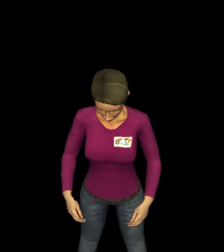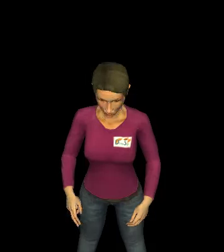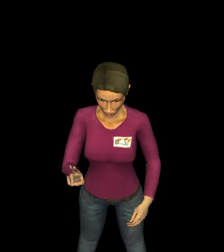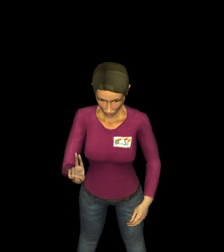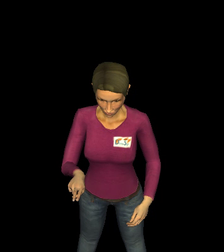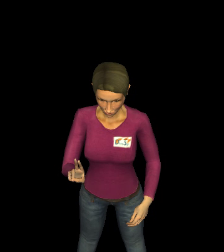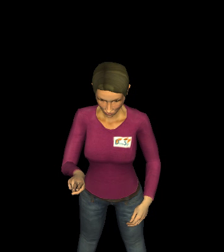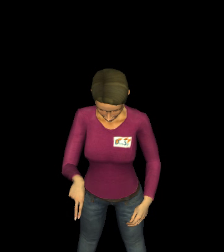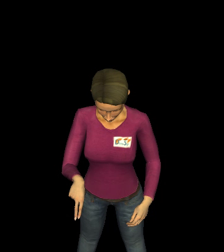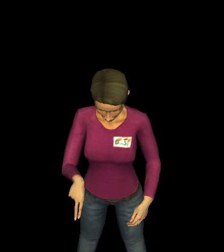رسم